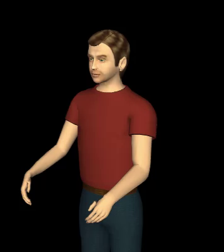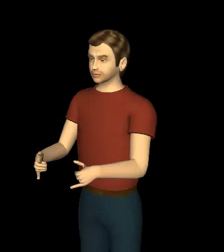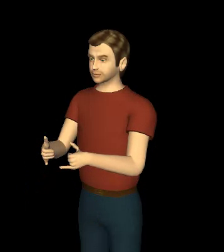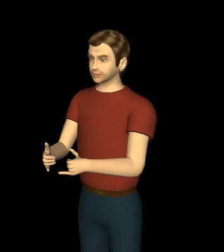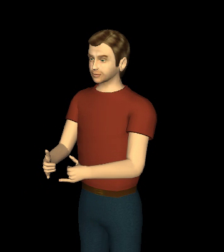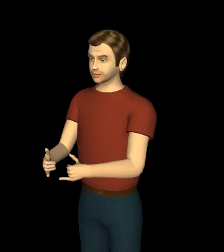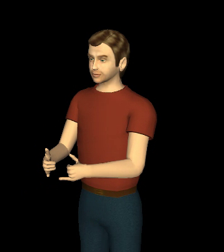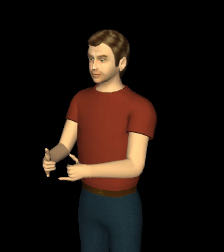هنا